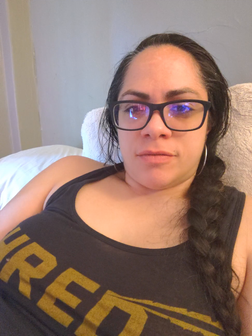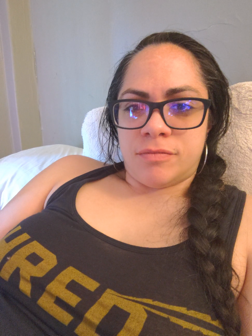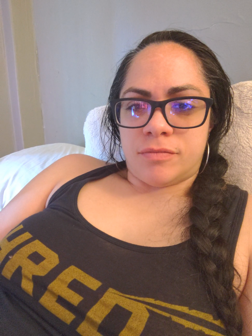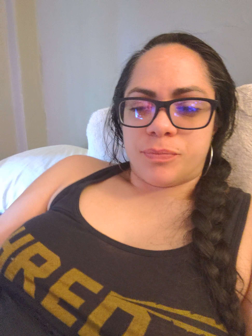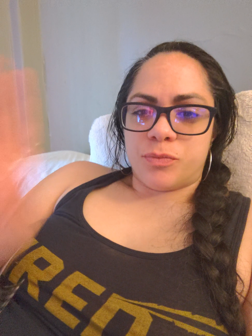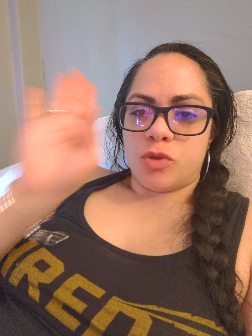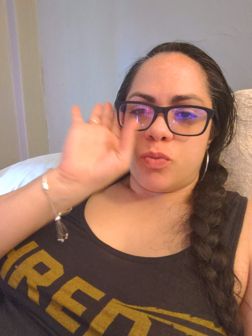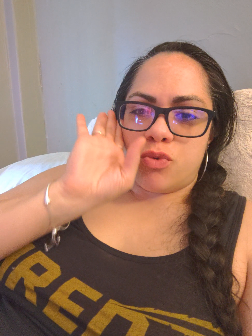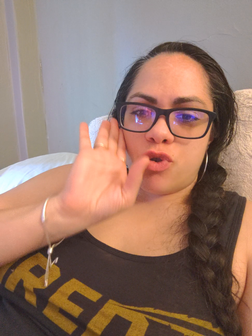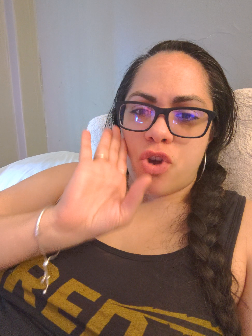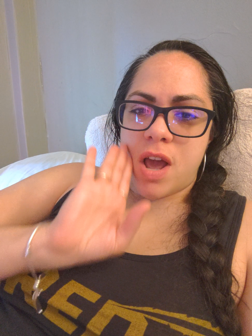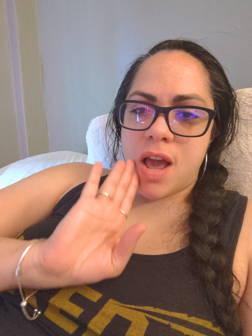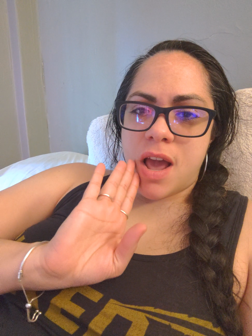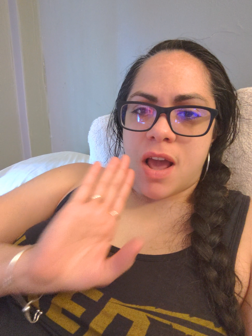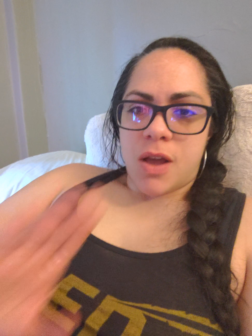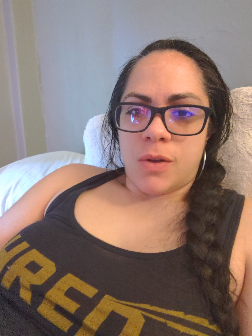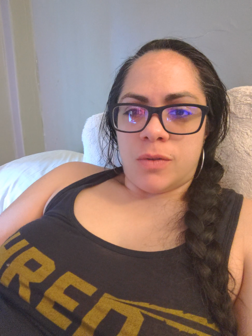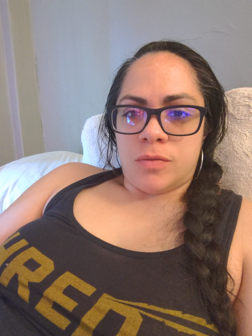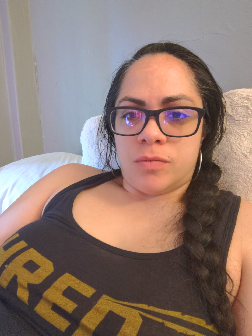brown